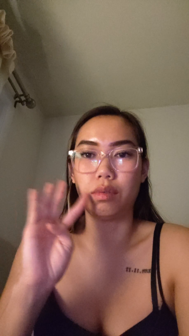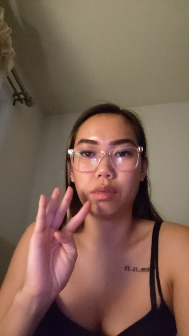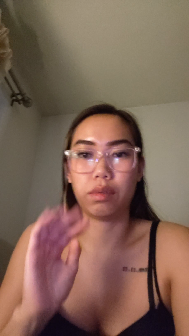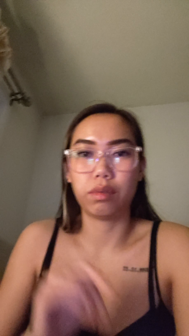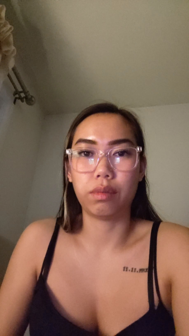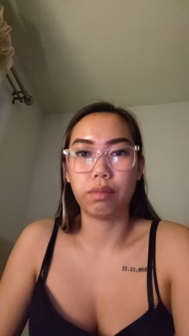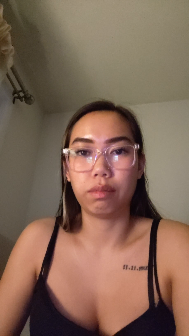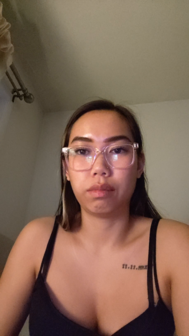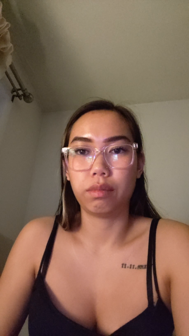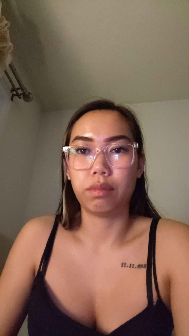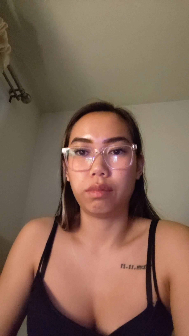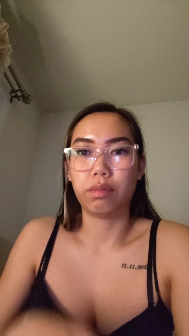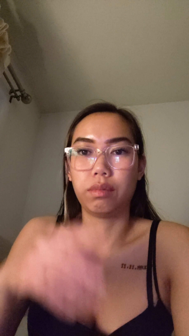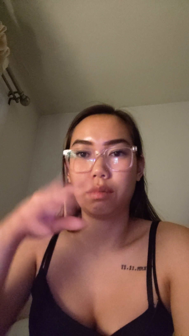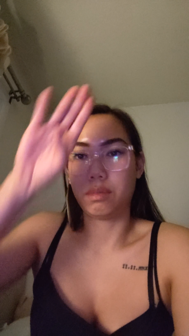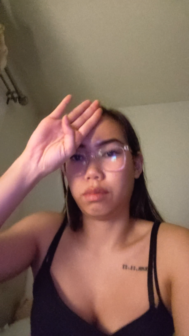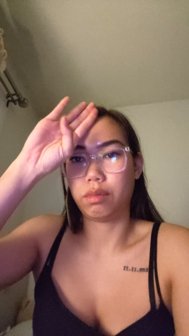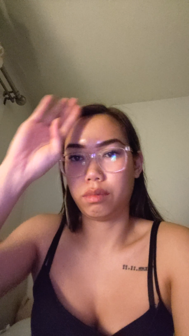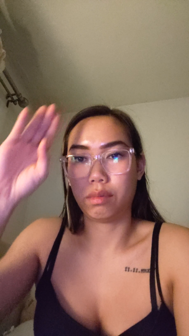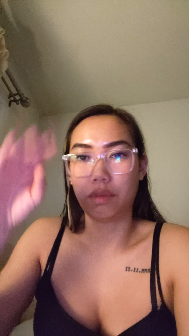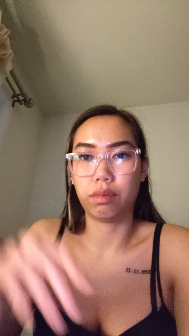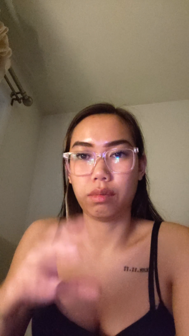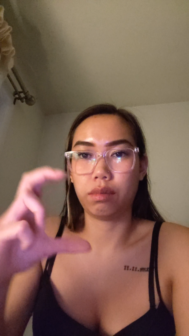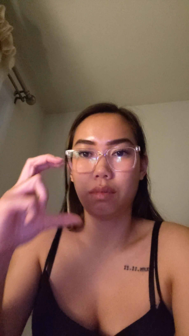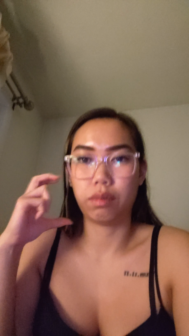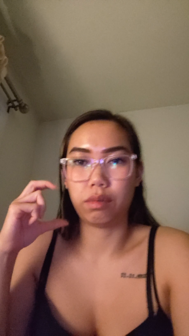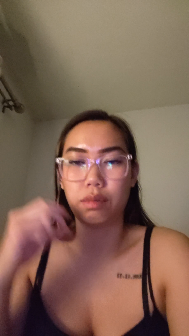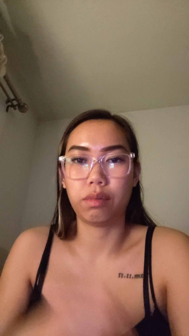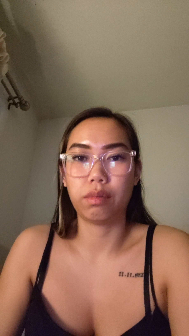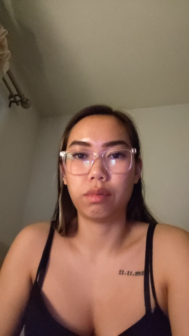fire truck